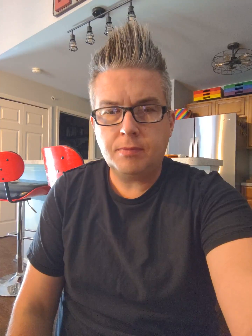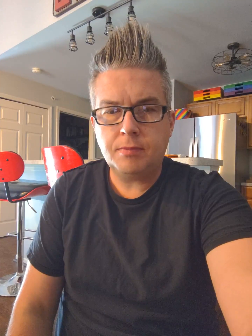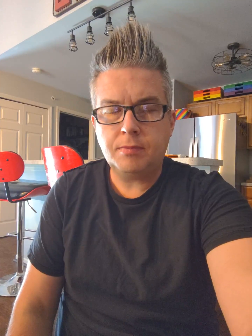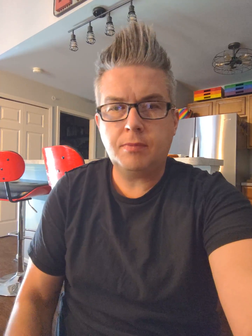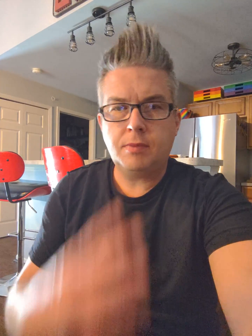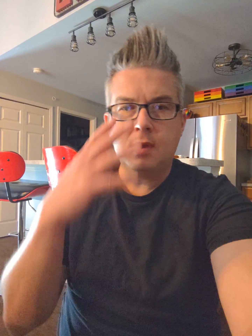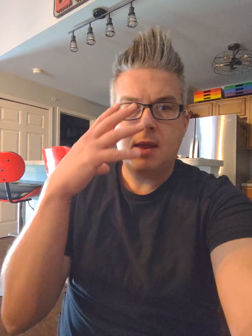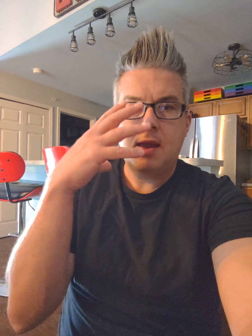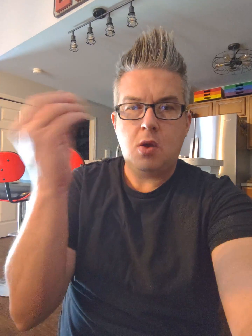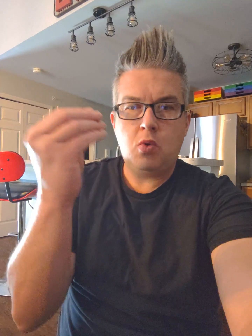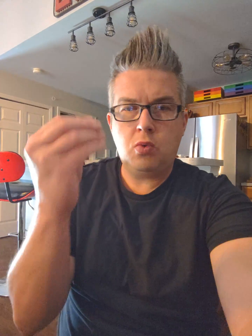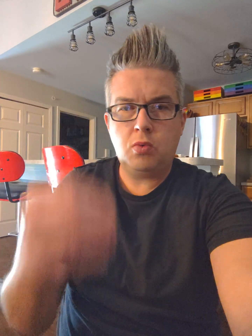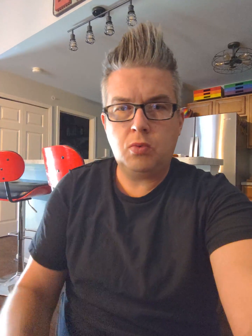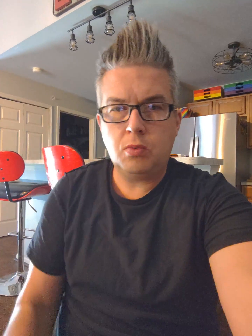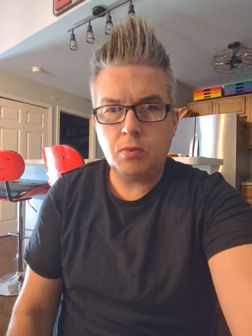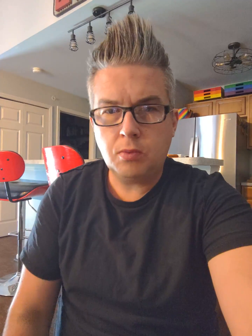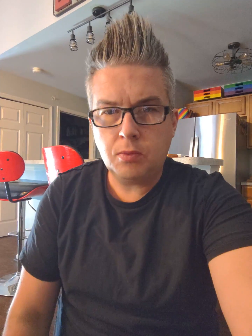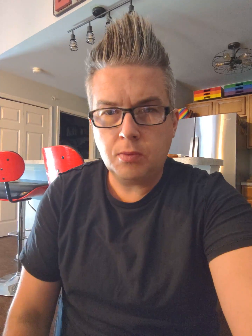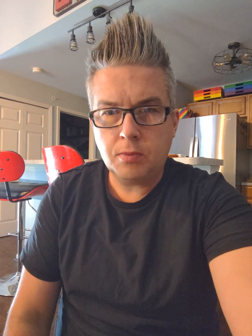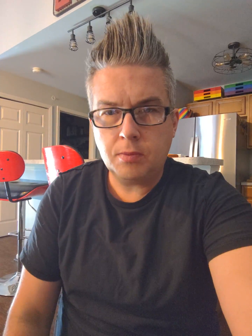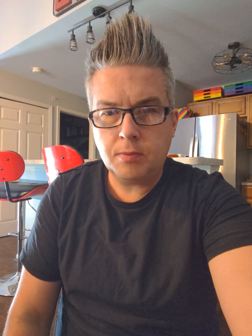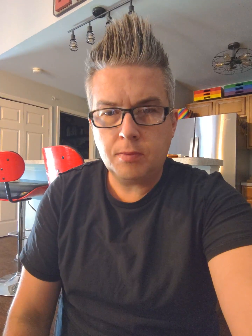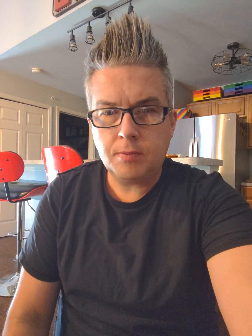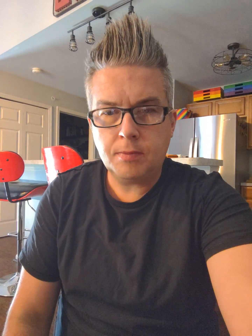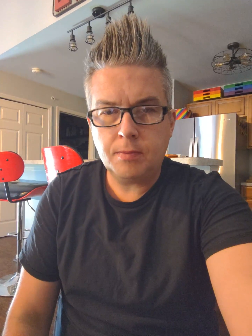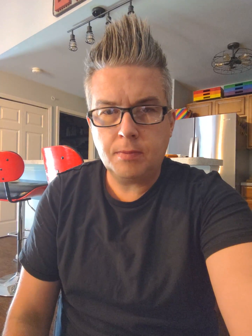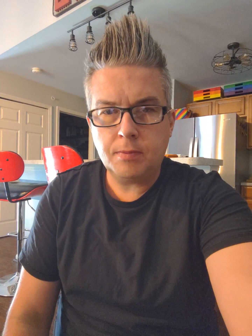got to